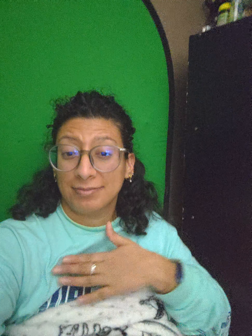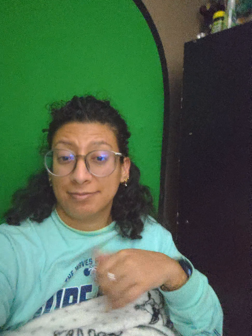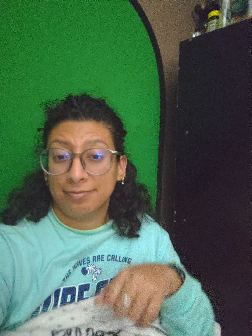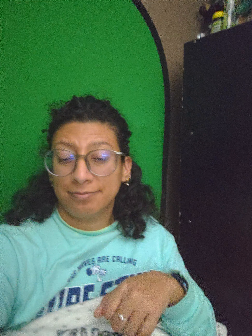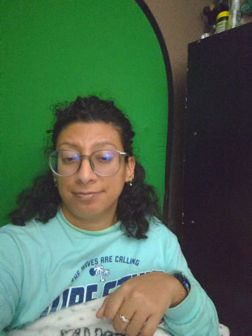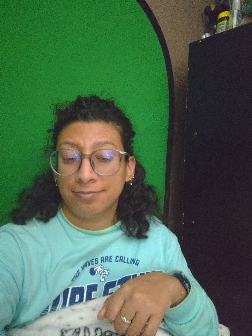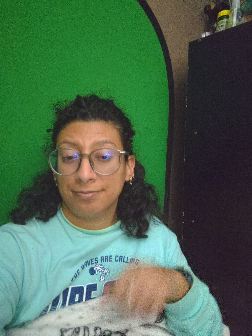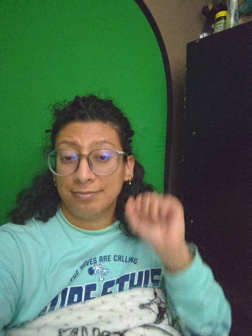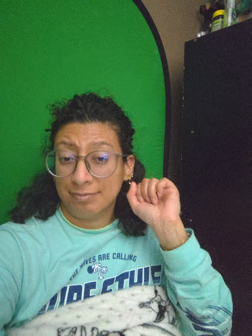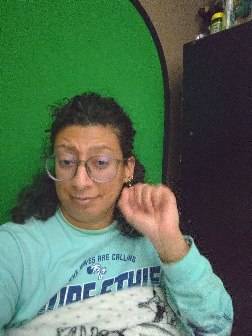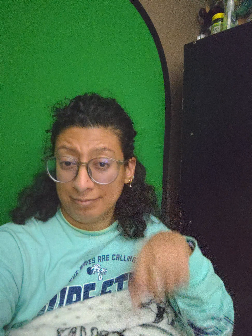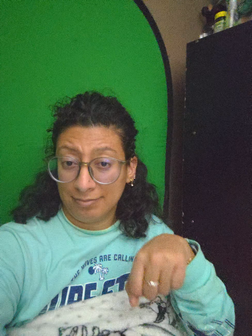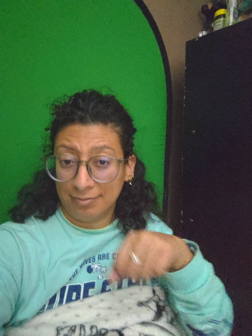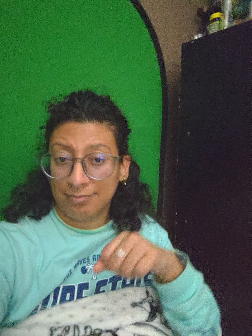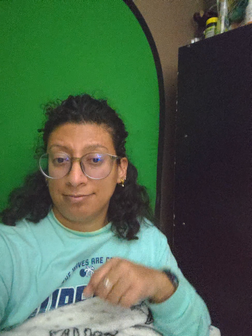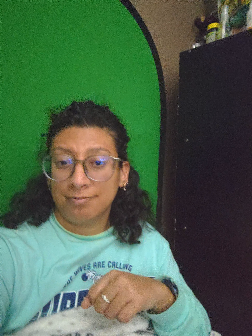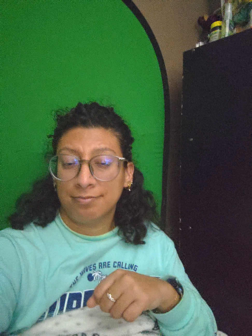can